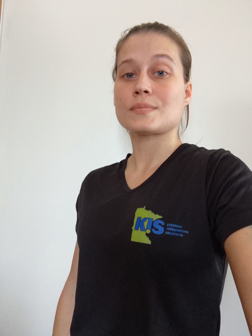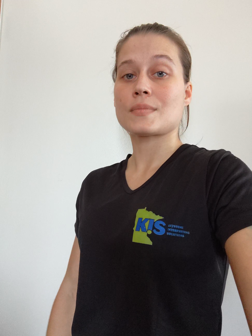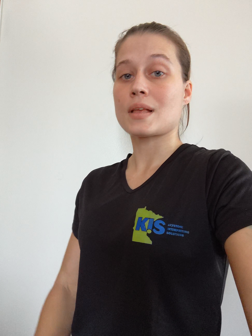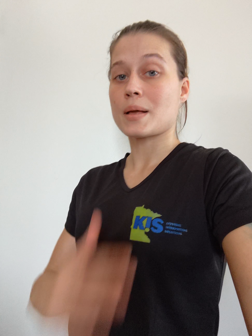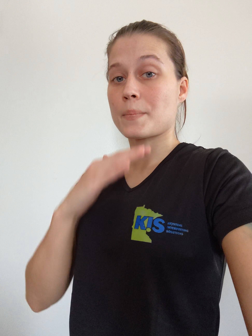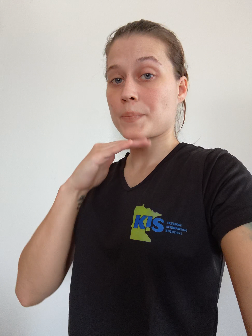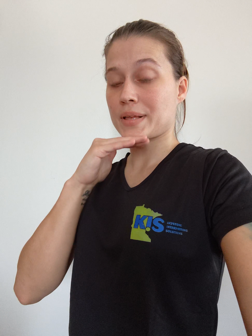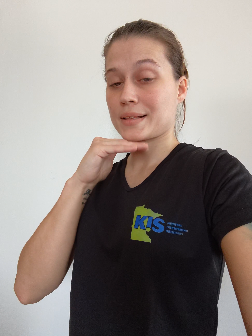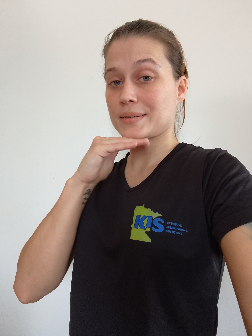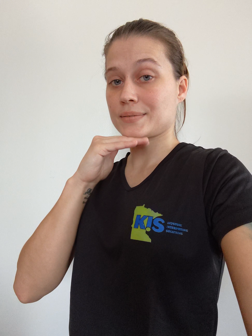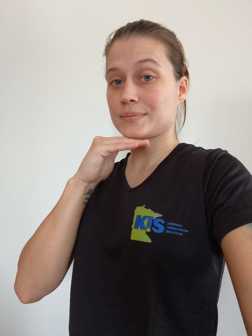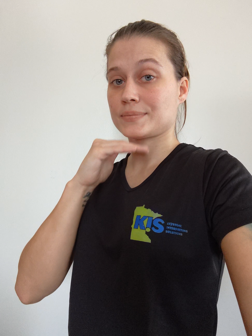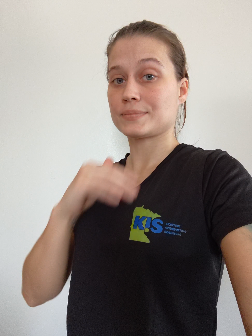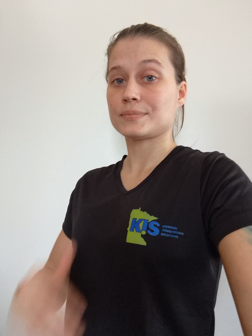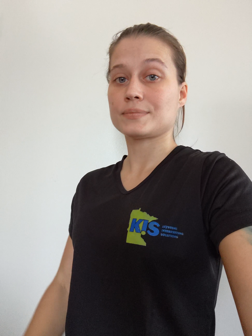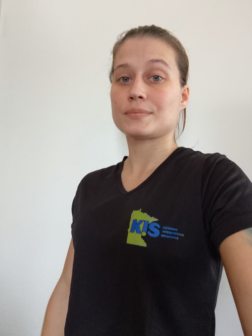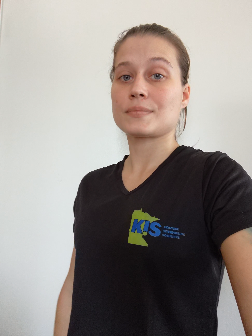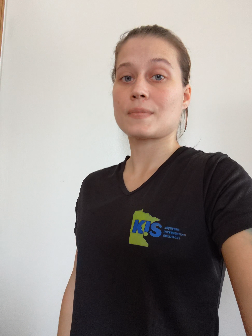pig